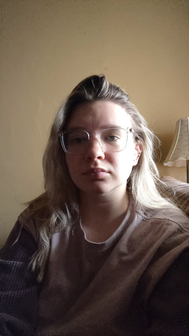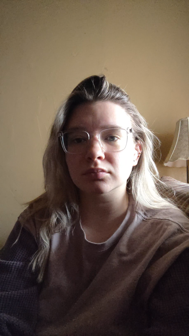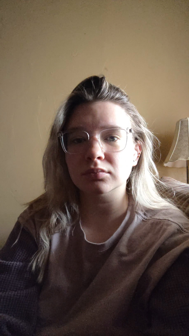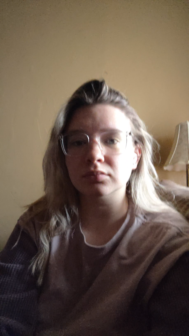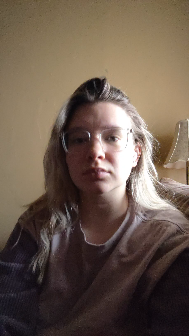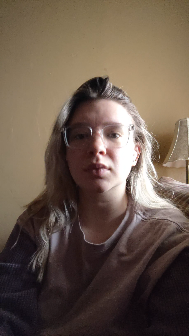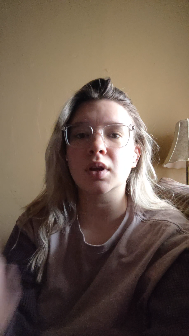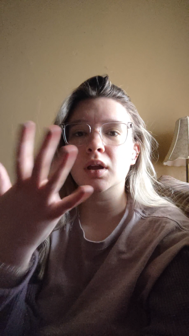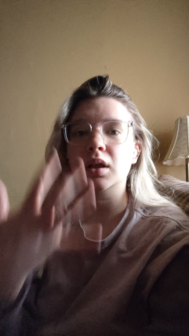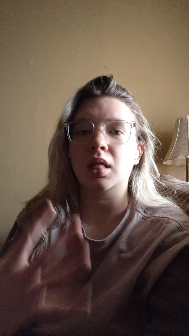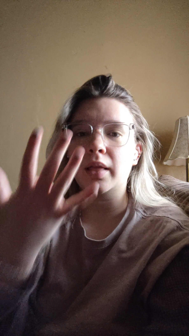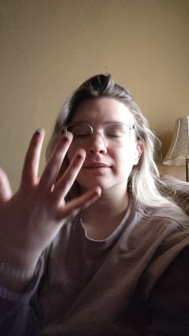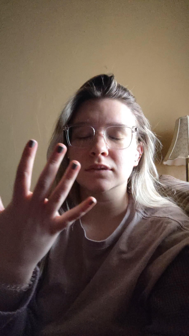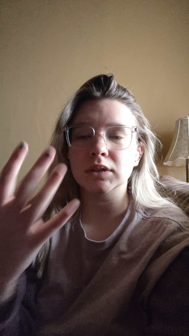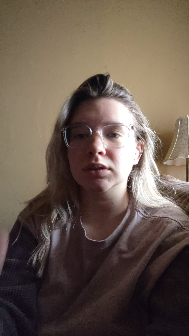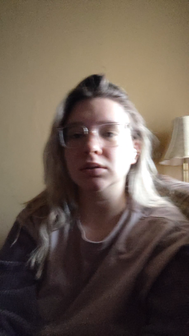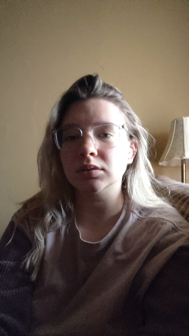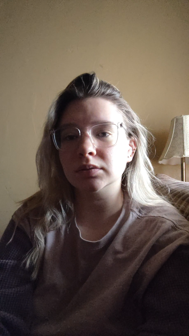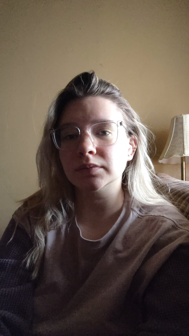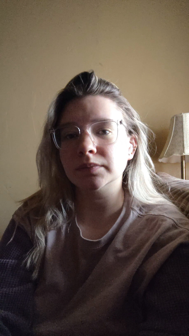gloves